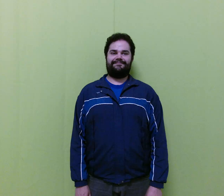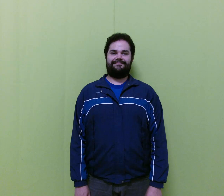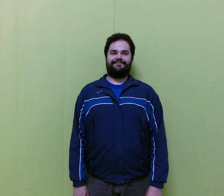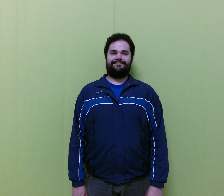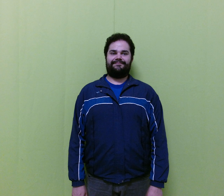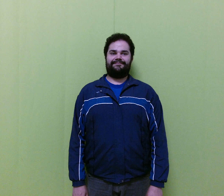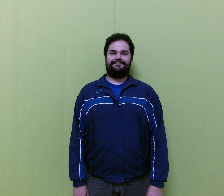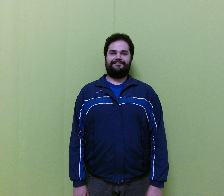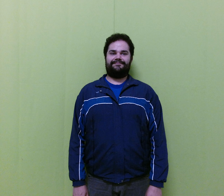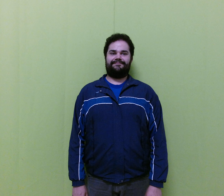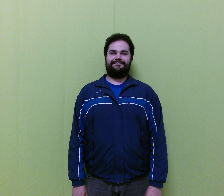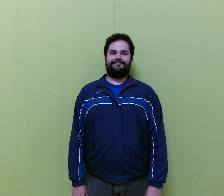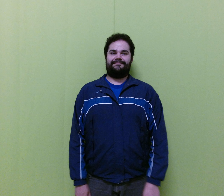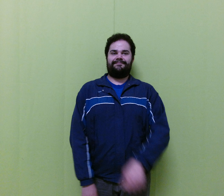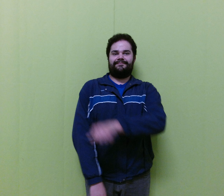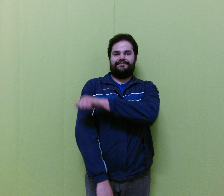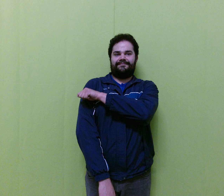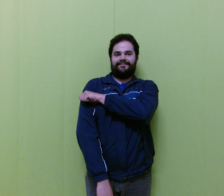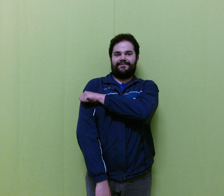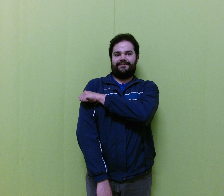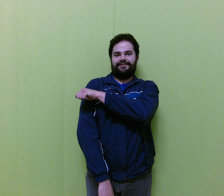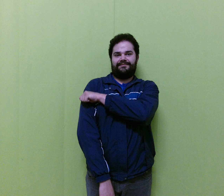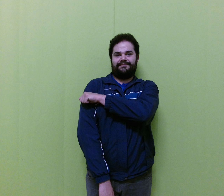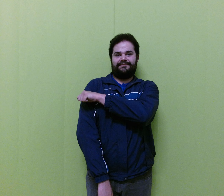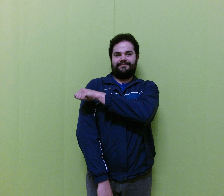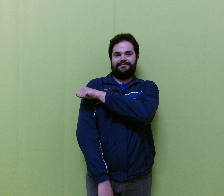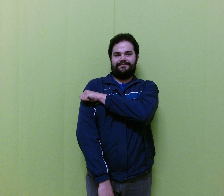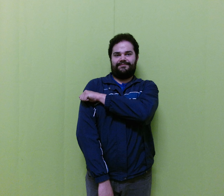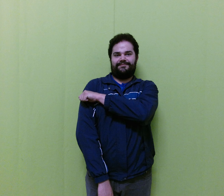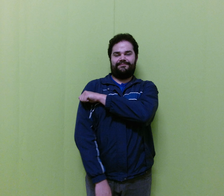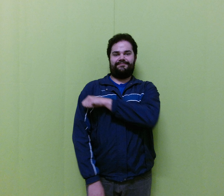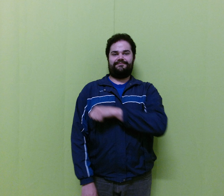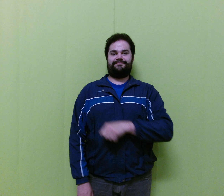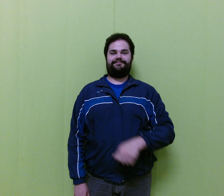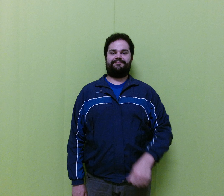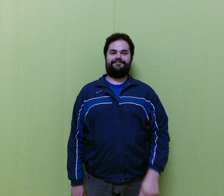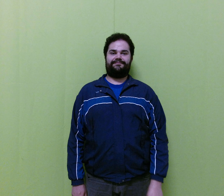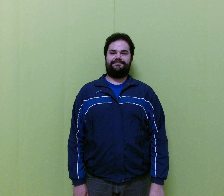aluno